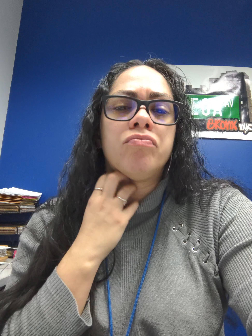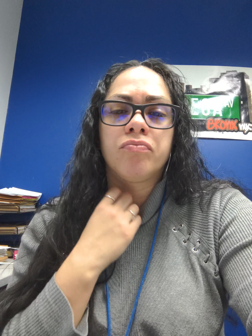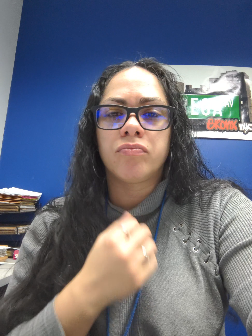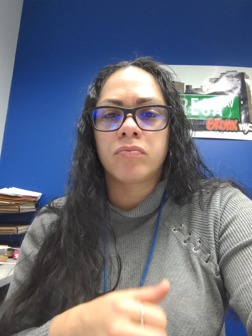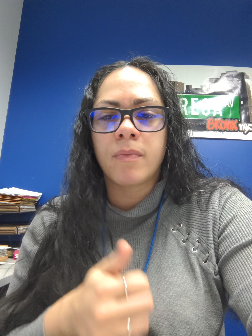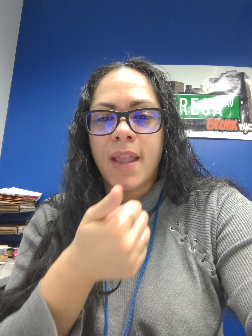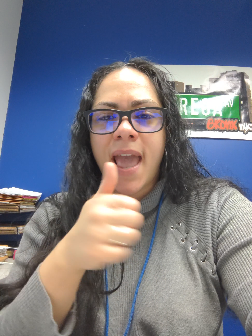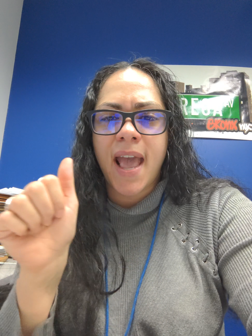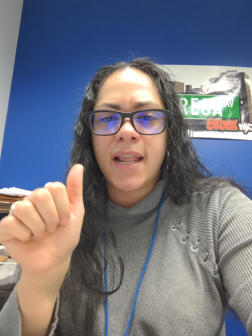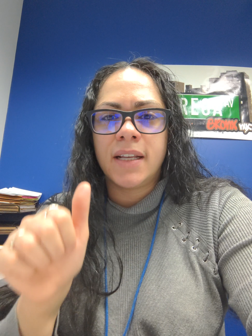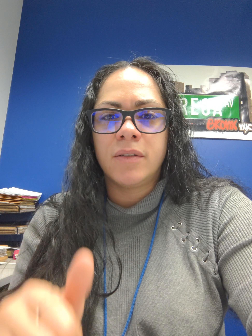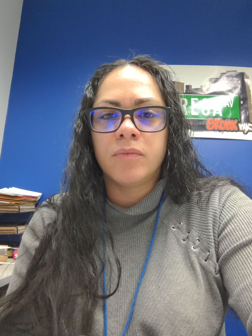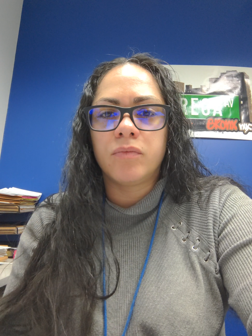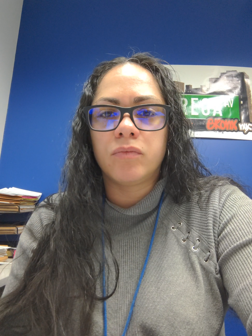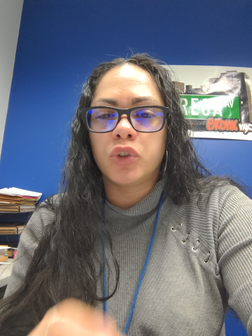any